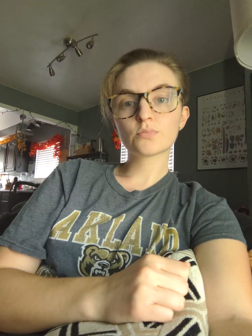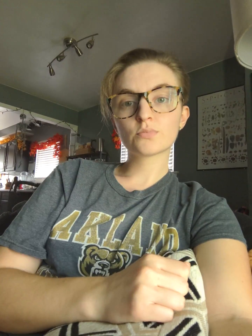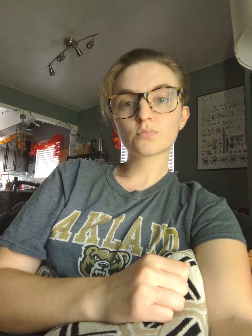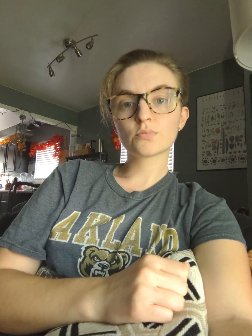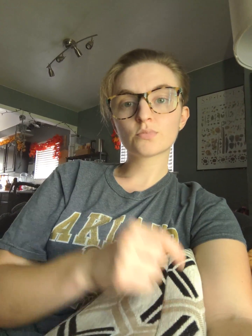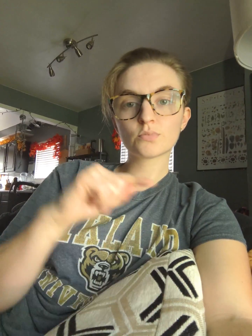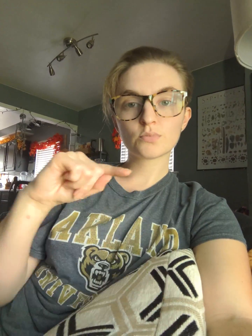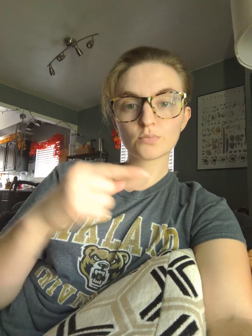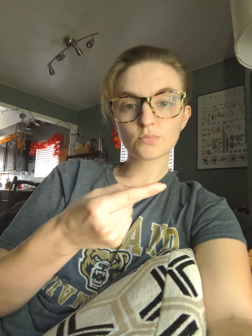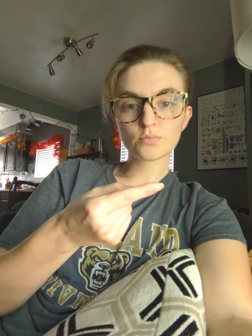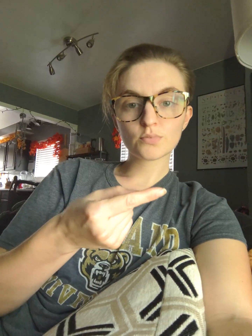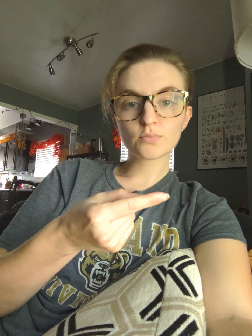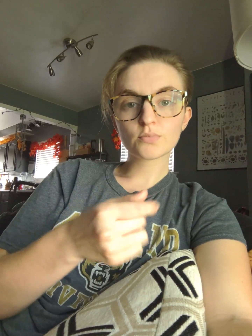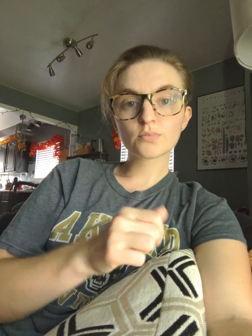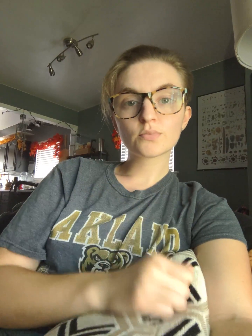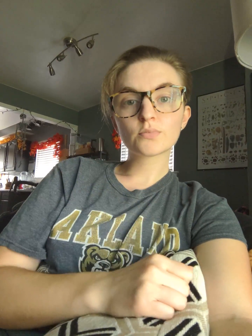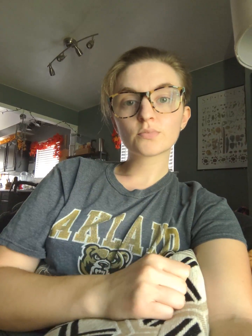hurt